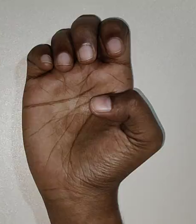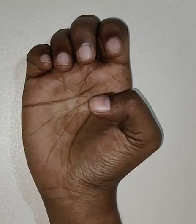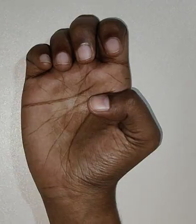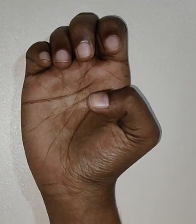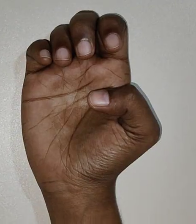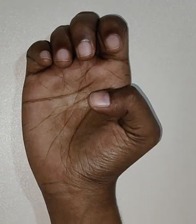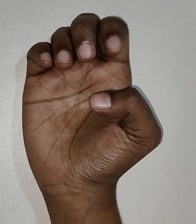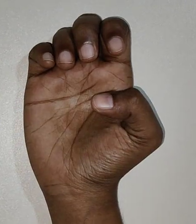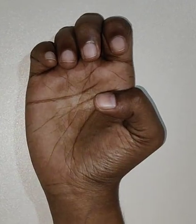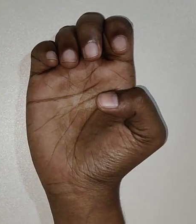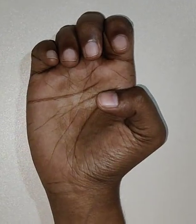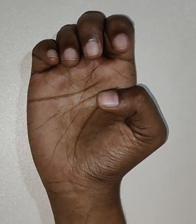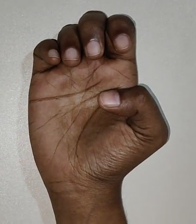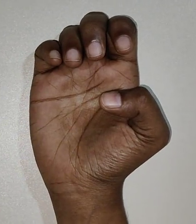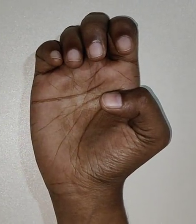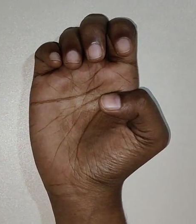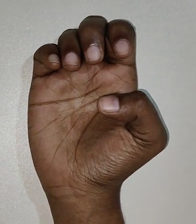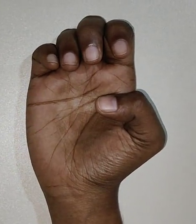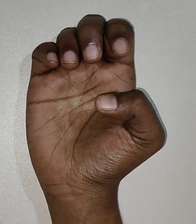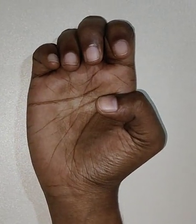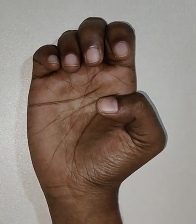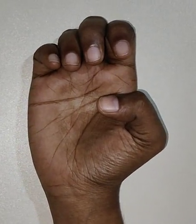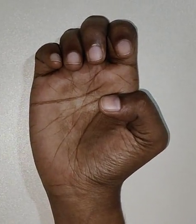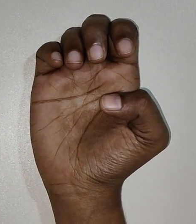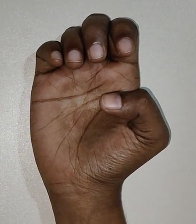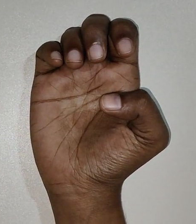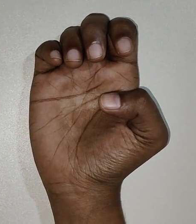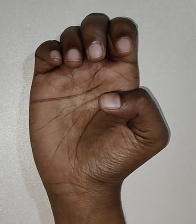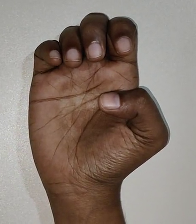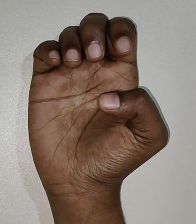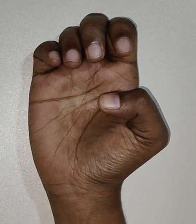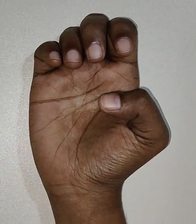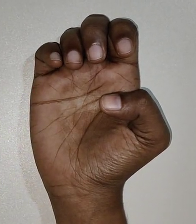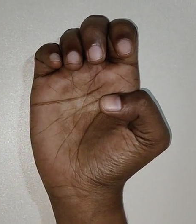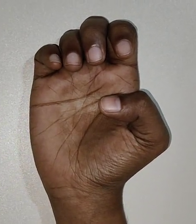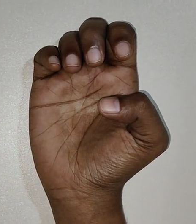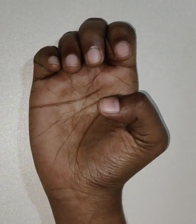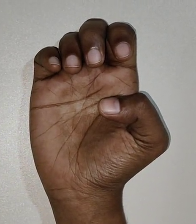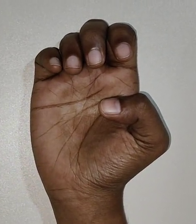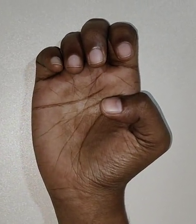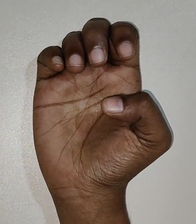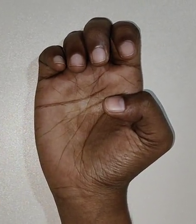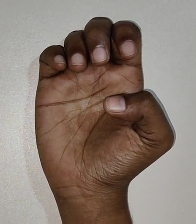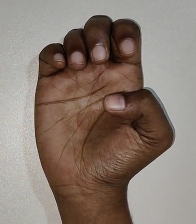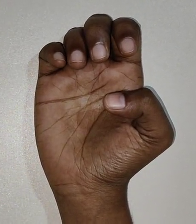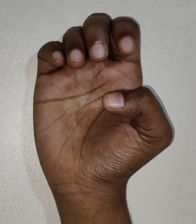ഇ